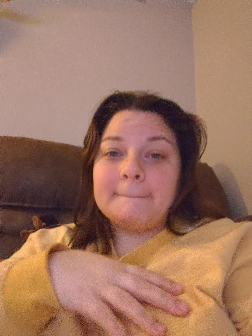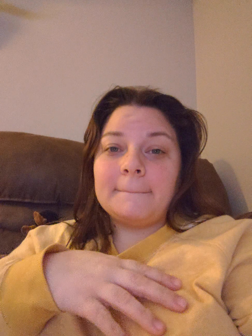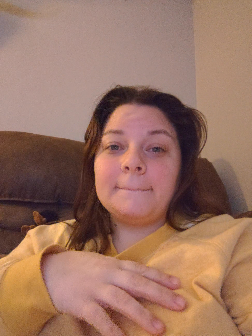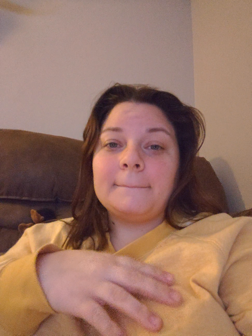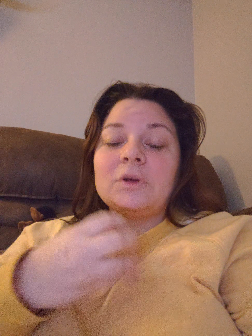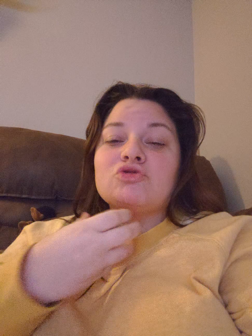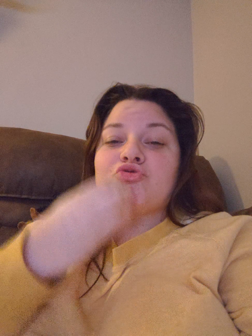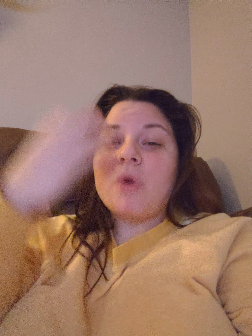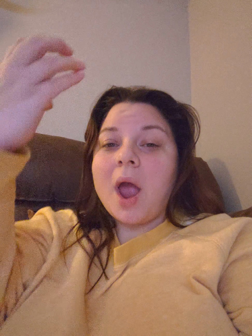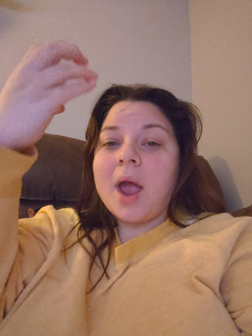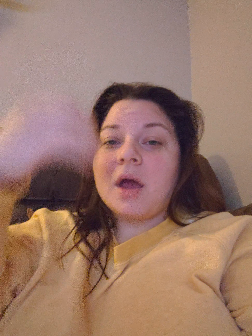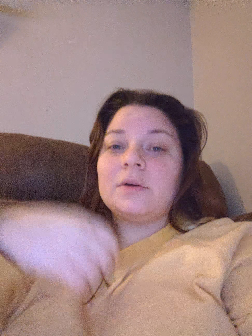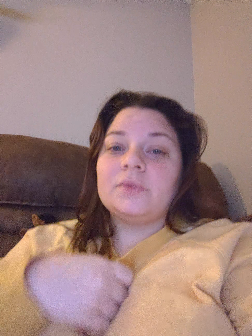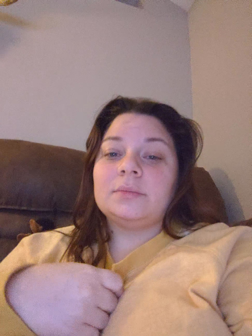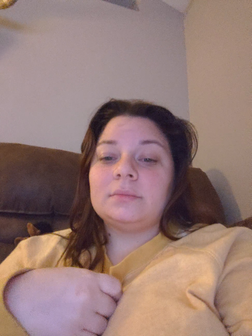giraffe